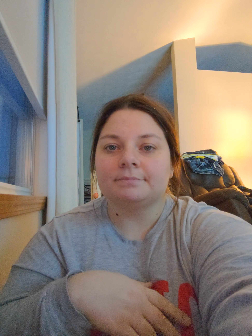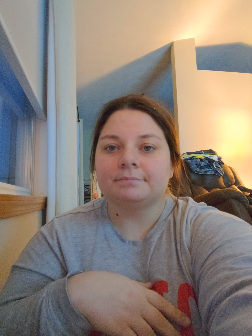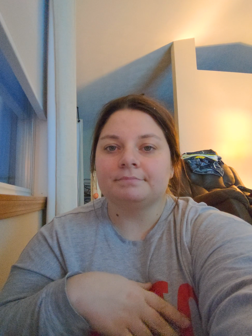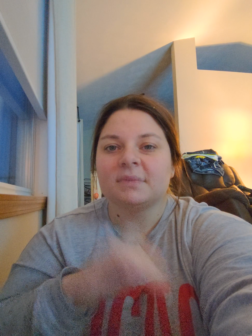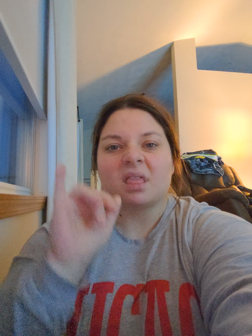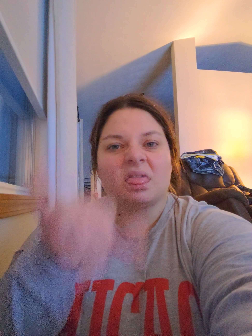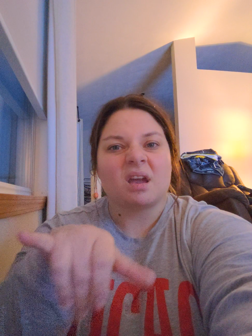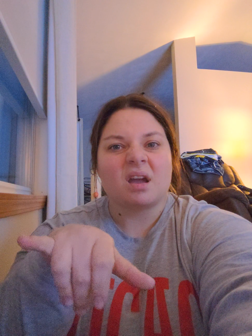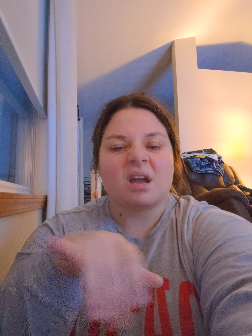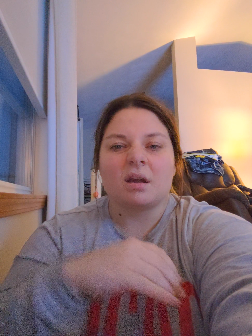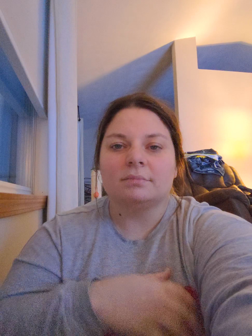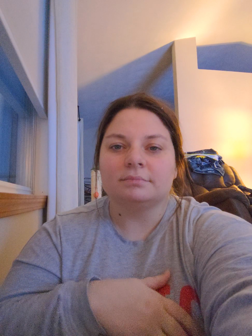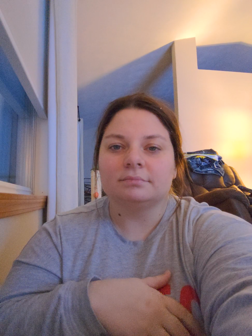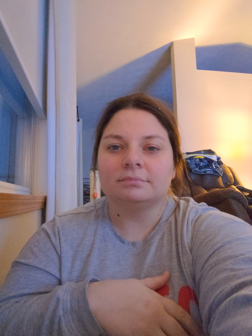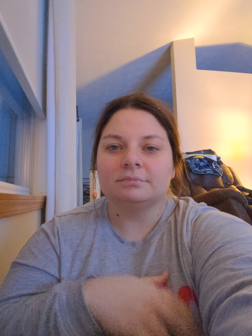that